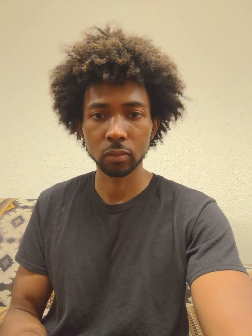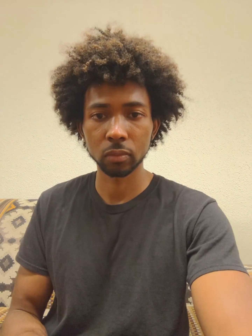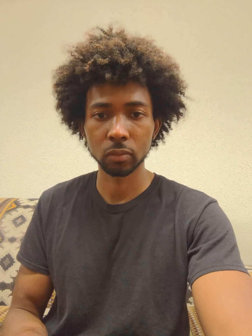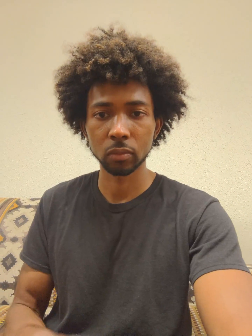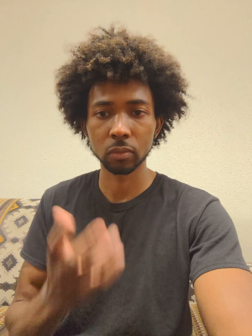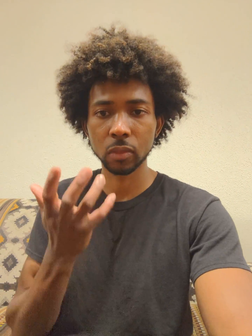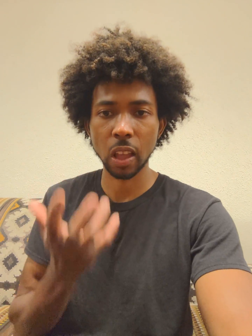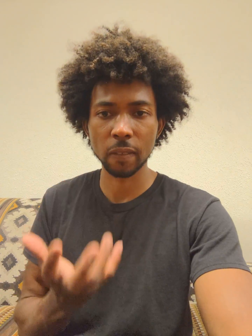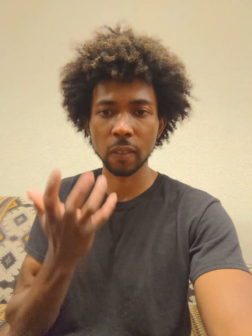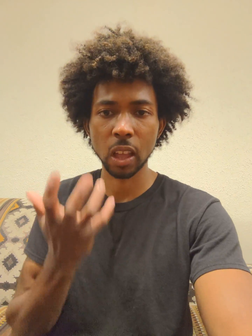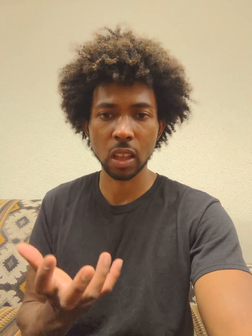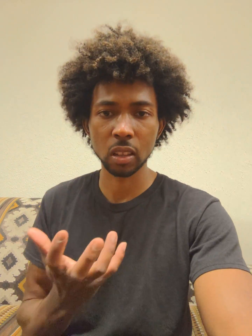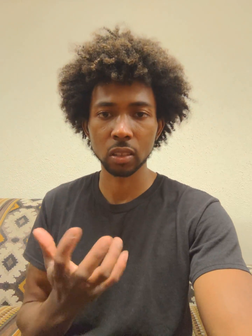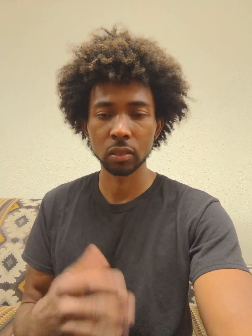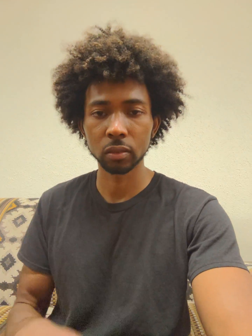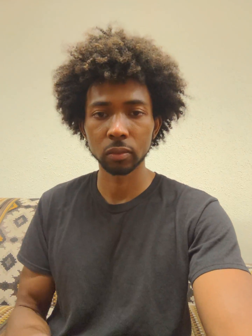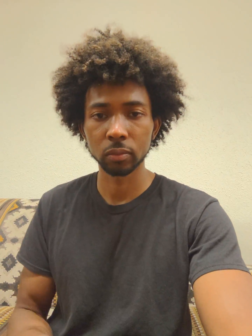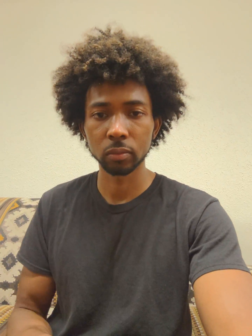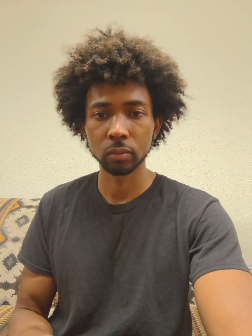heavy